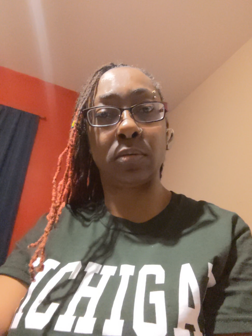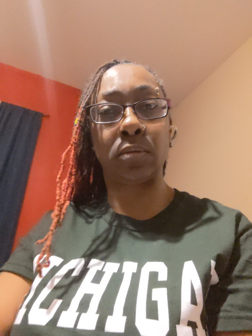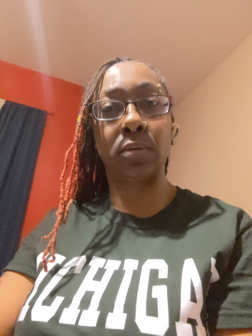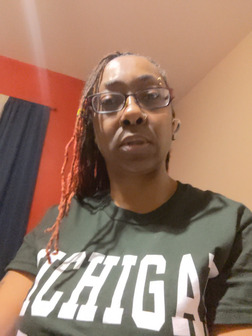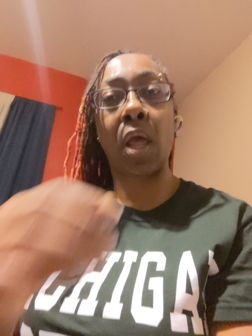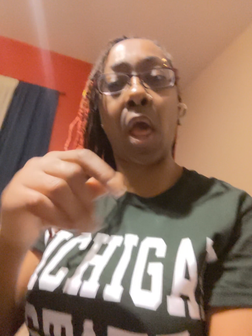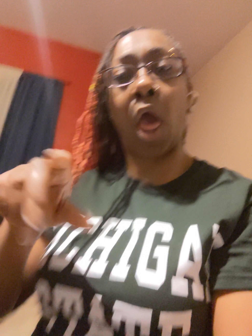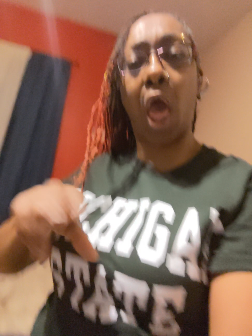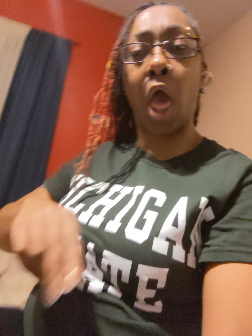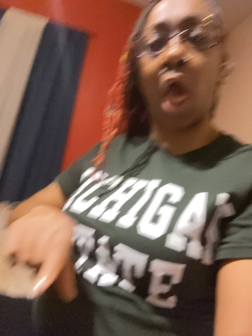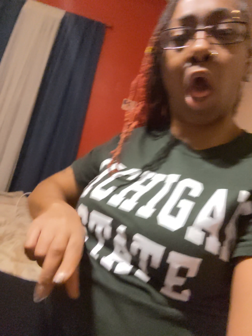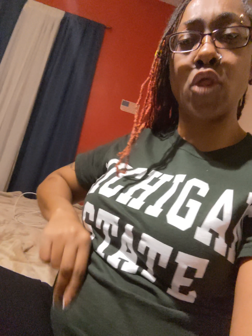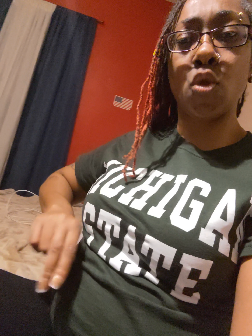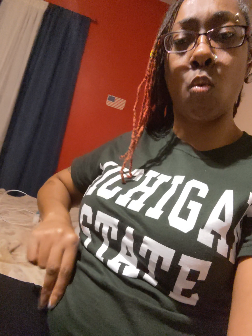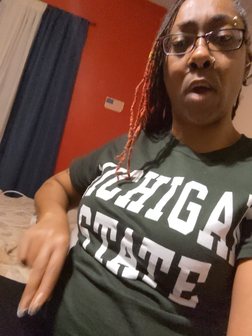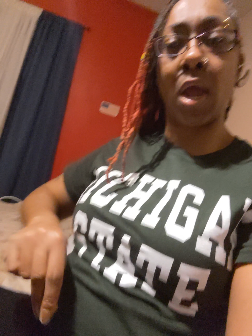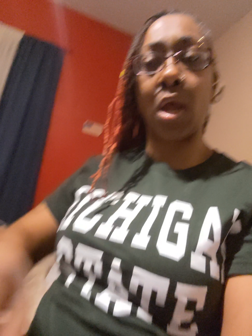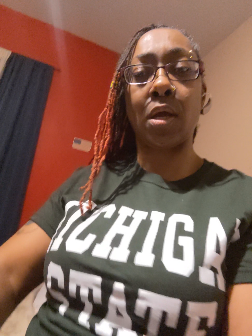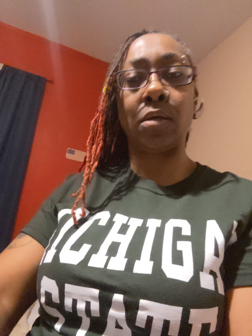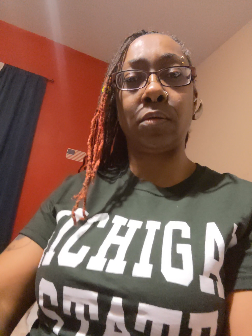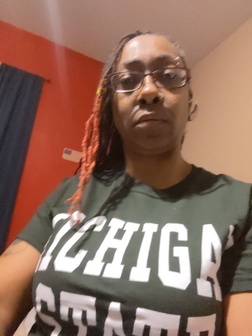underwear